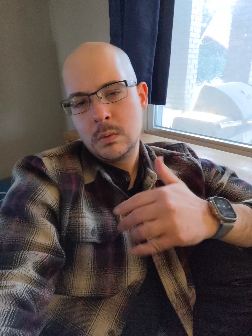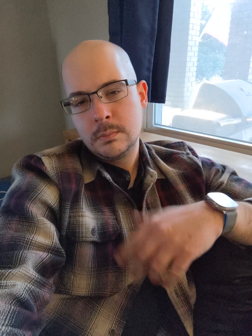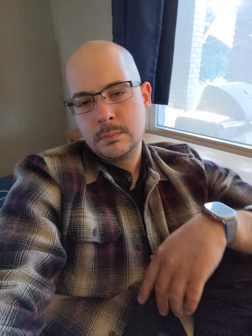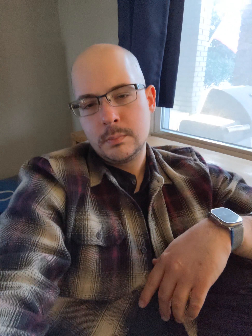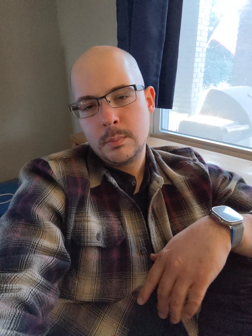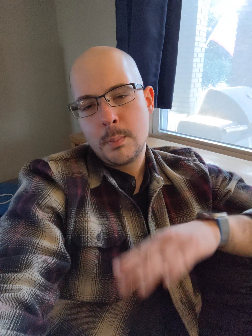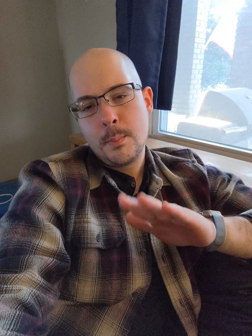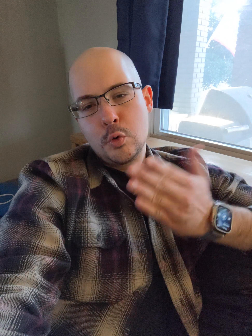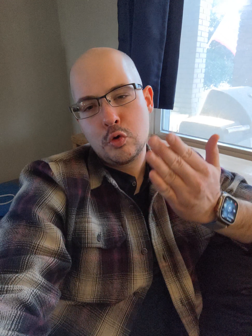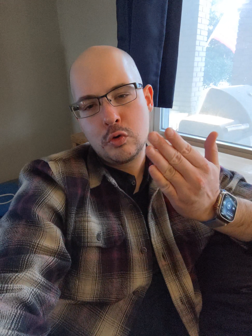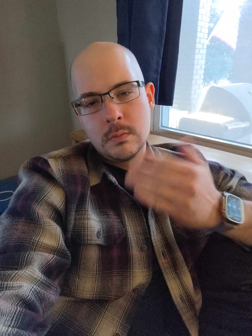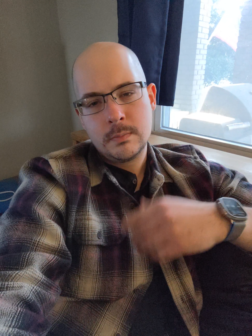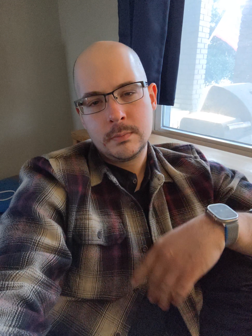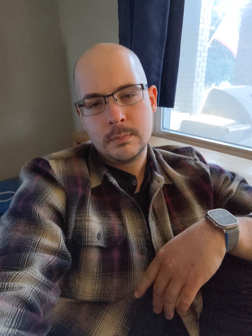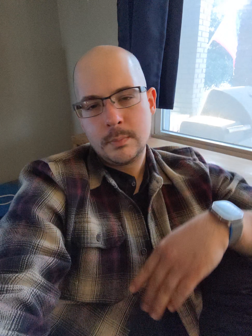book